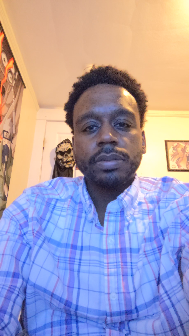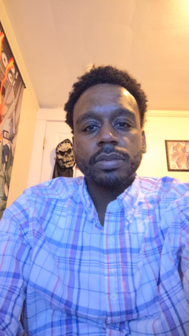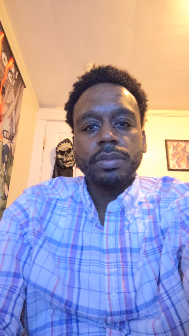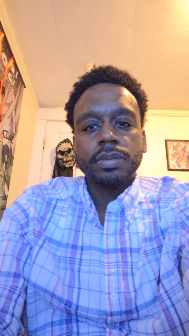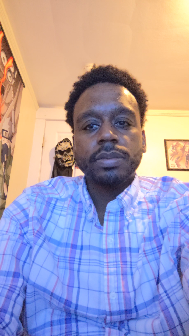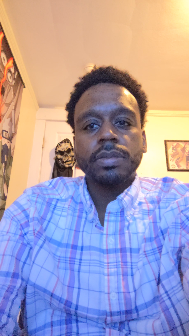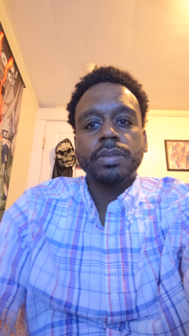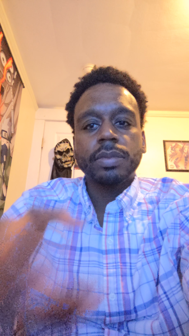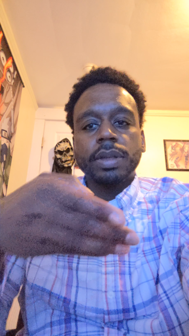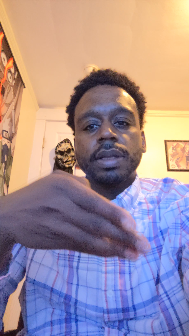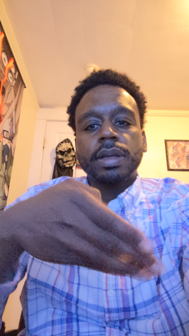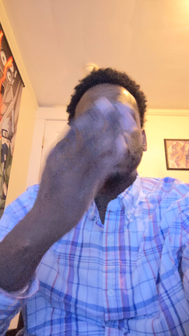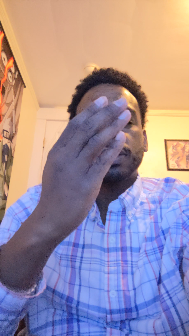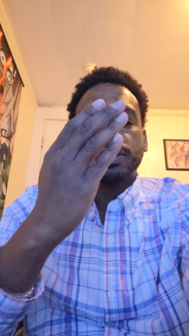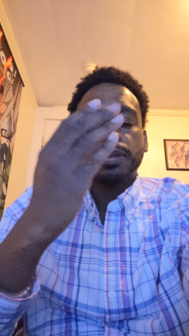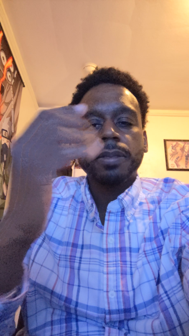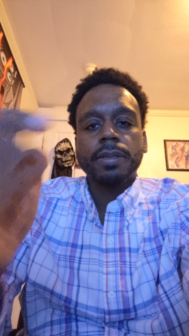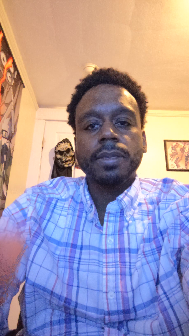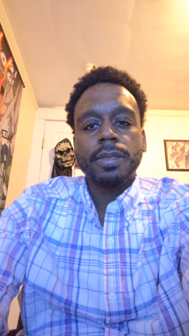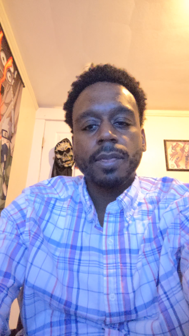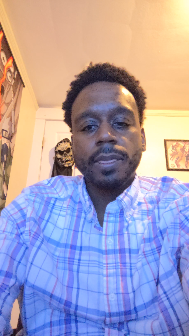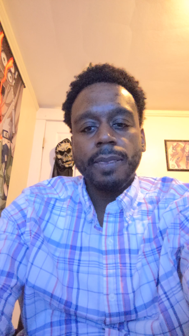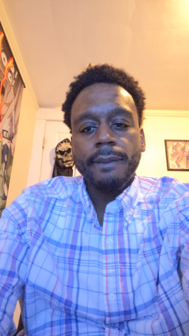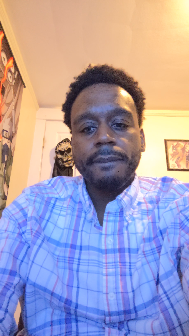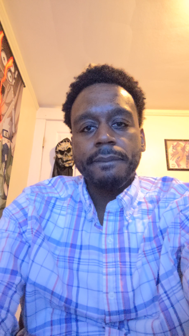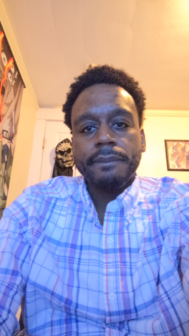kick